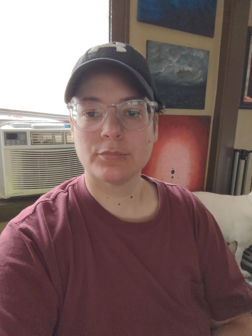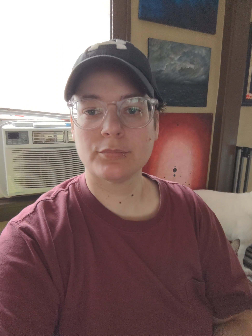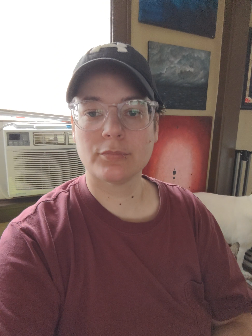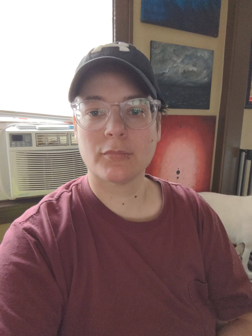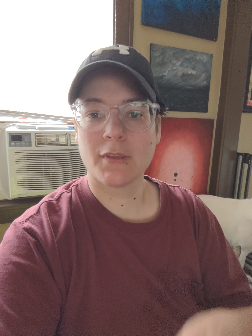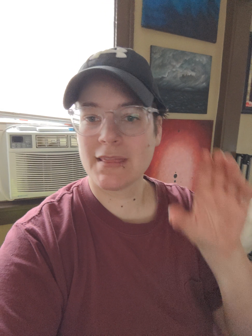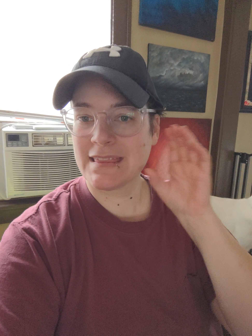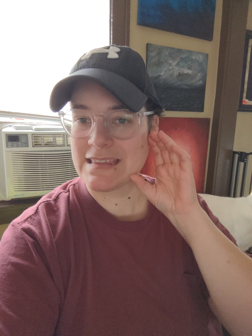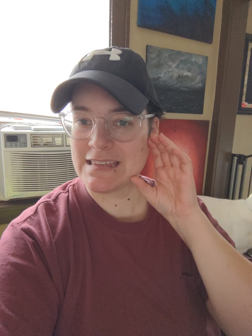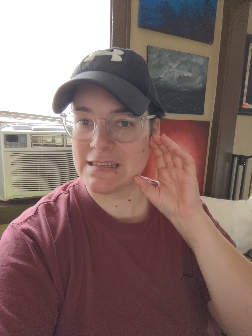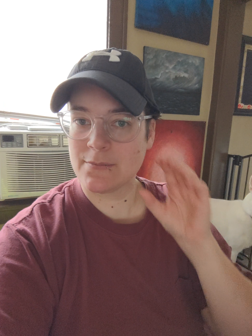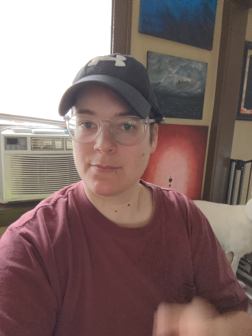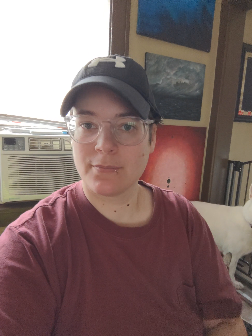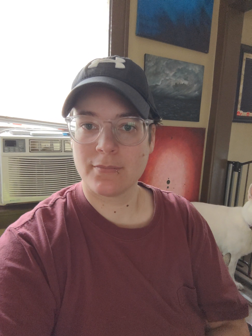listen